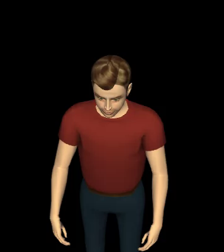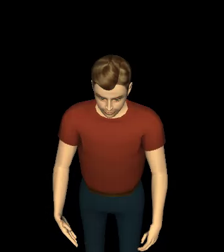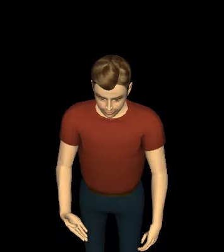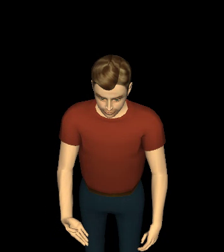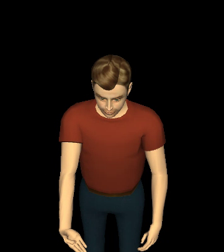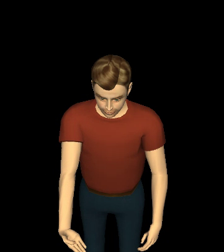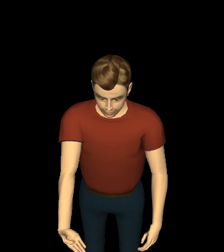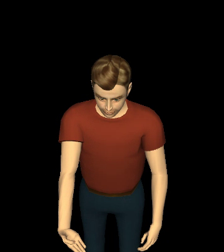أم